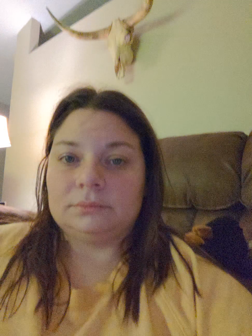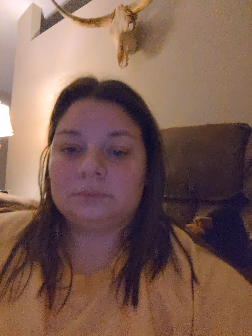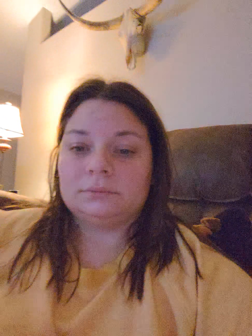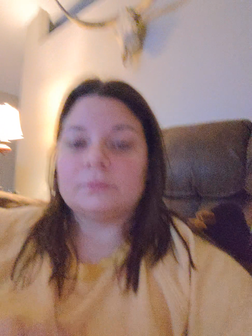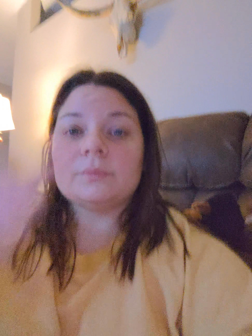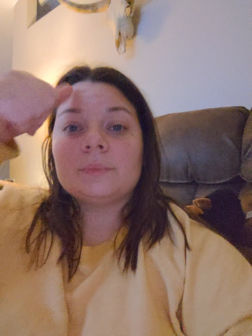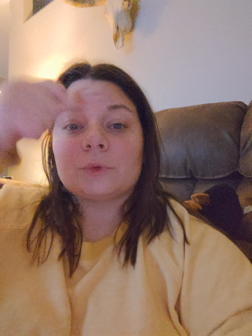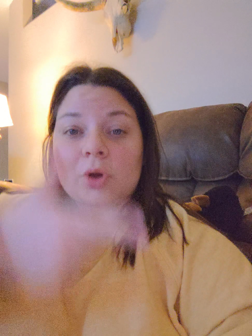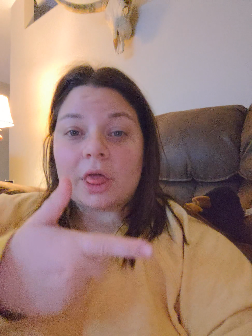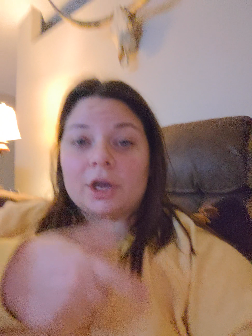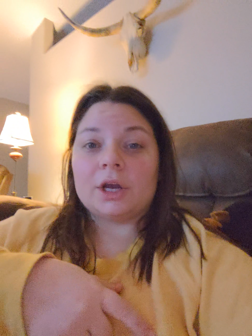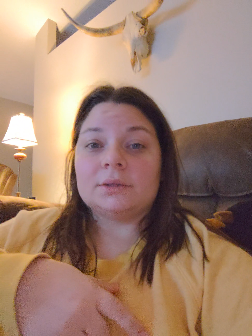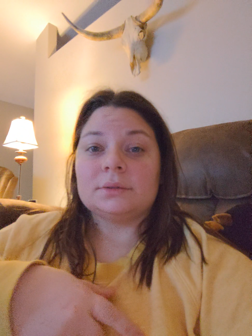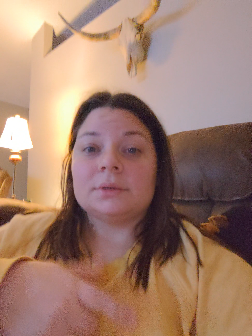brother